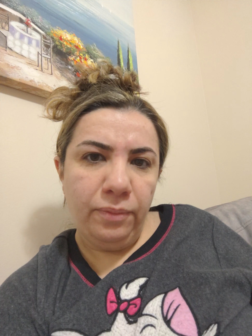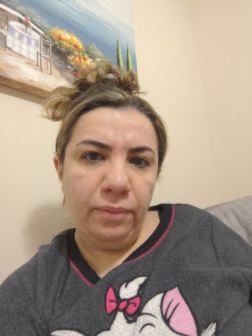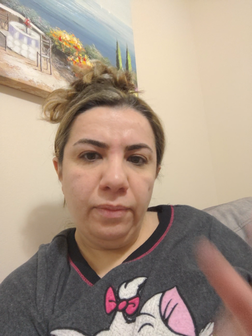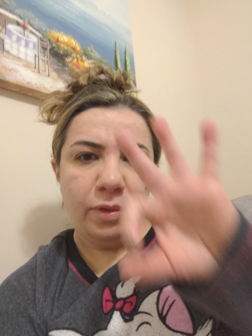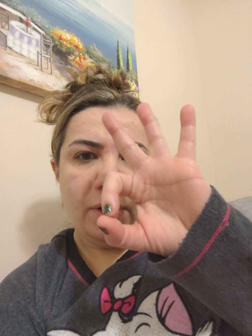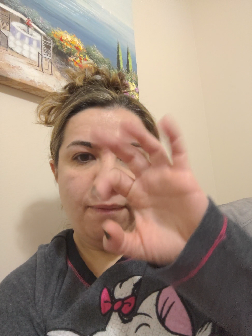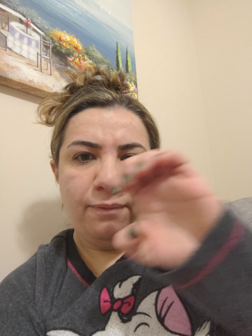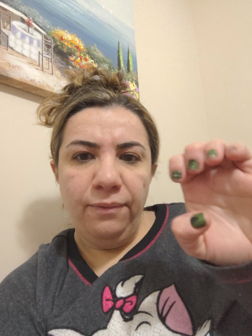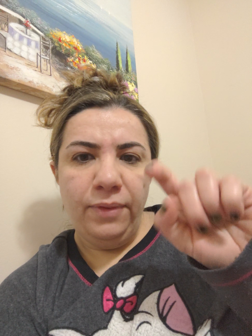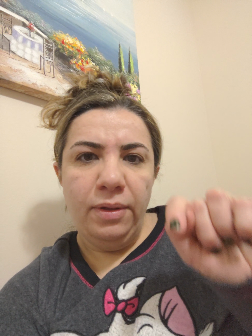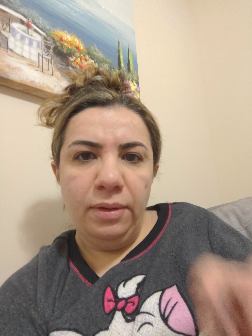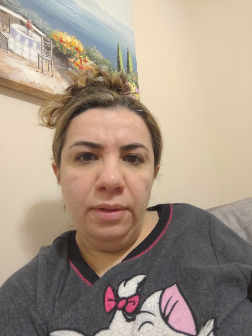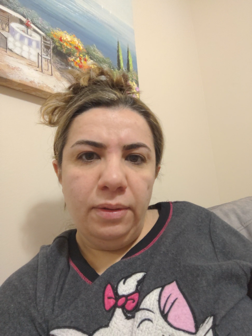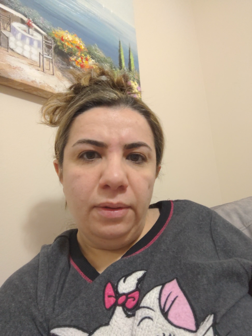feet